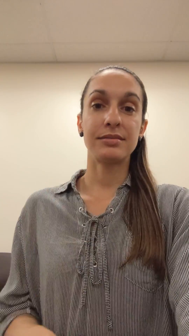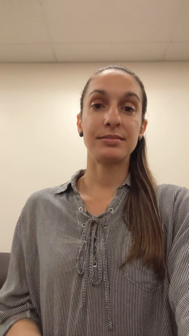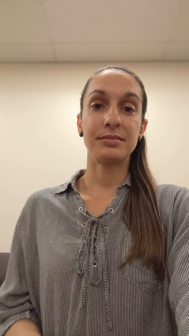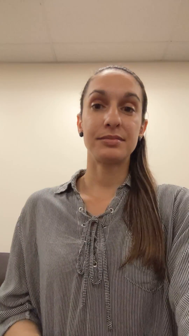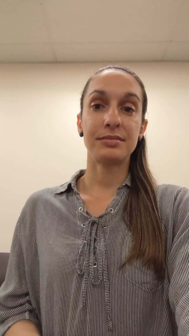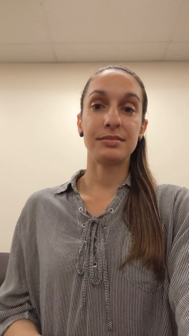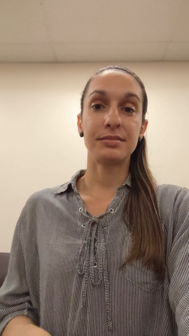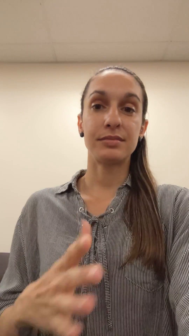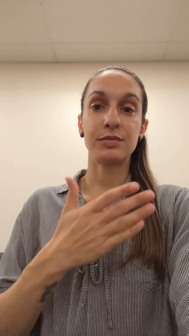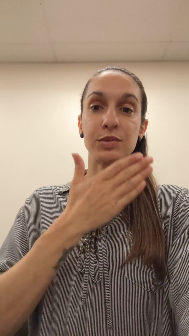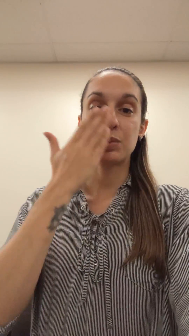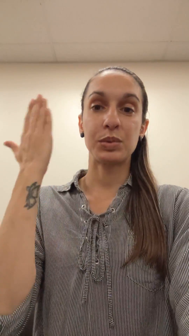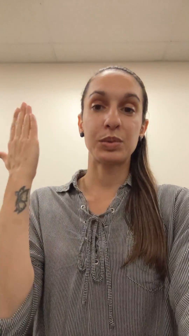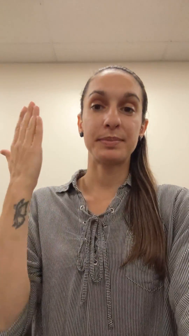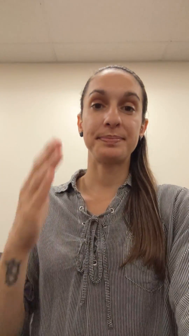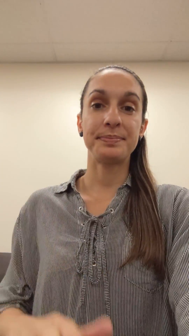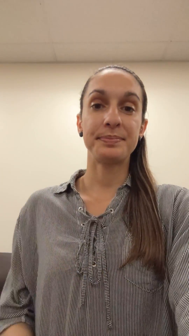all gone